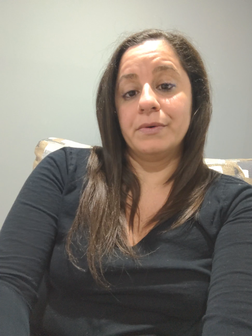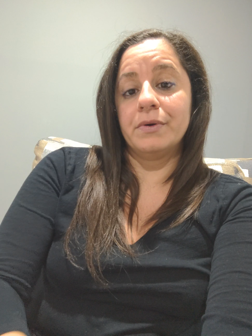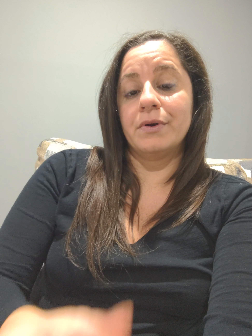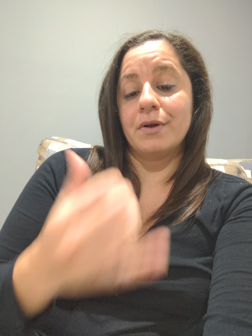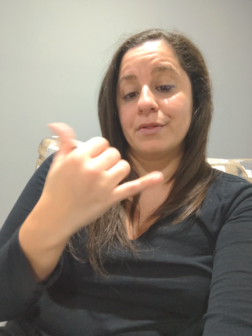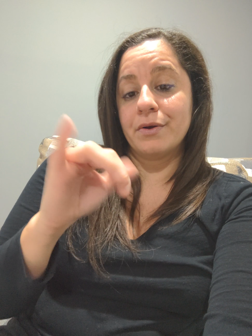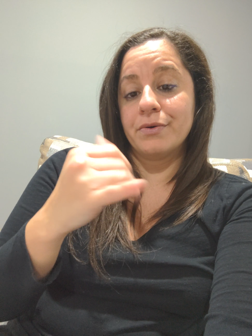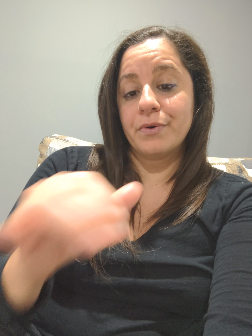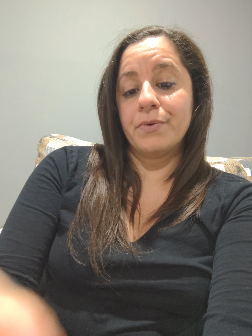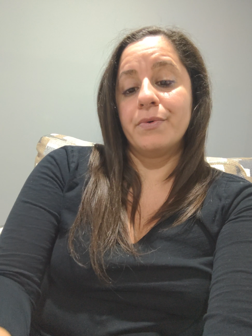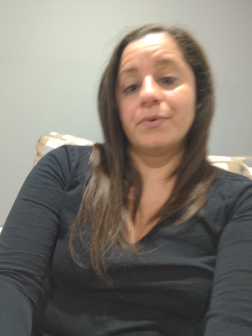yellow